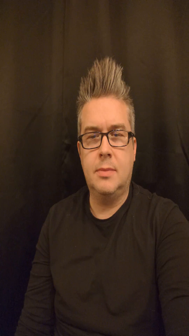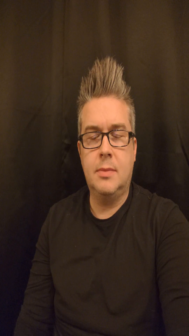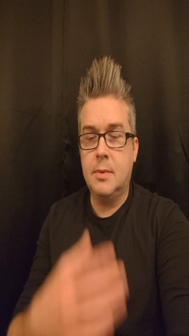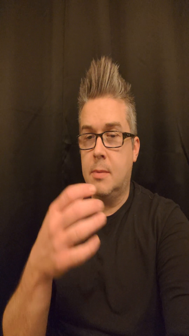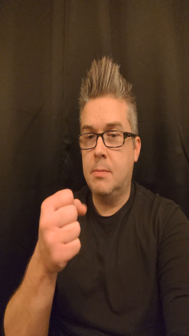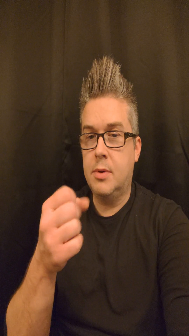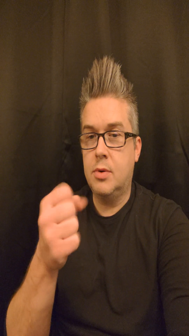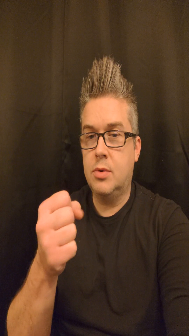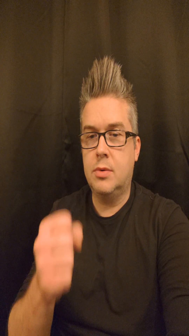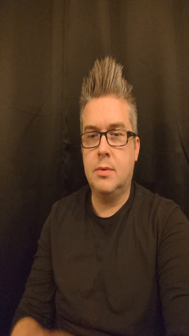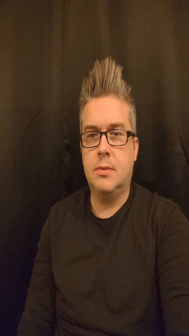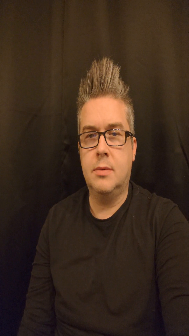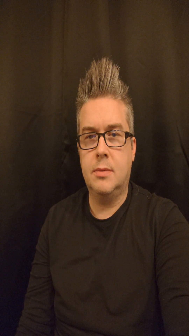milk